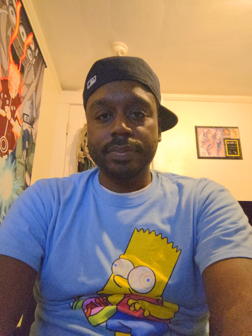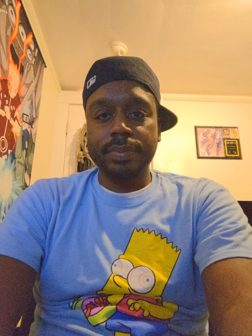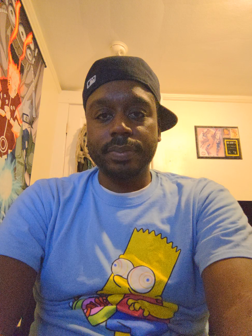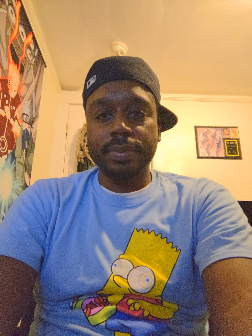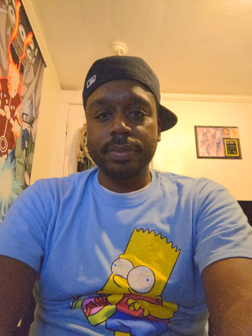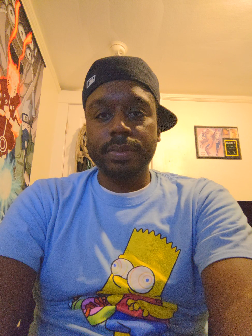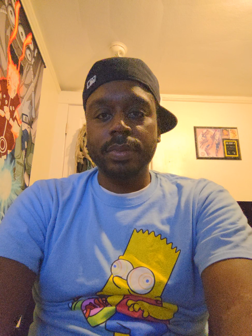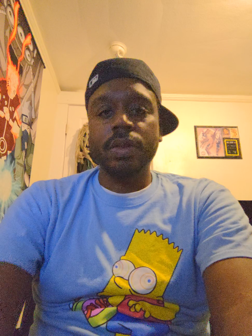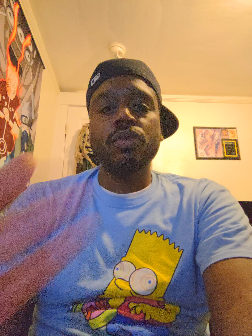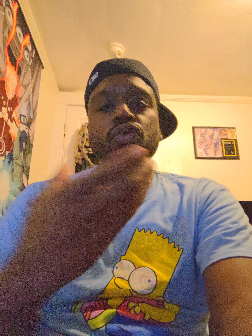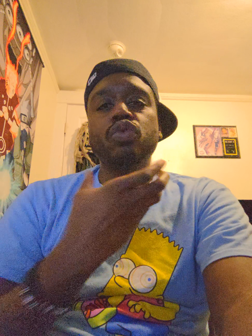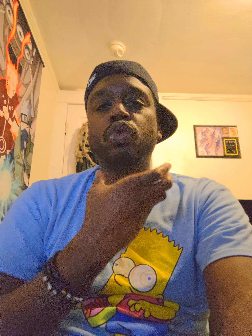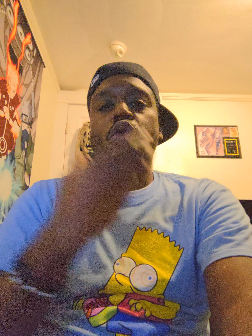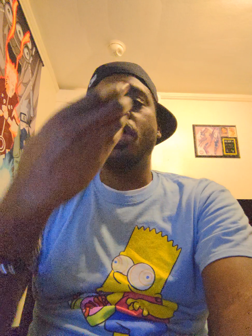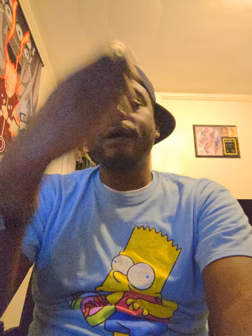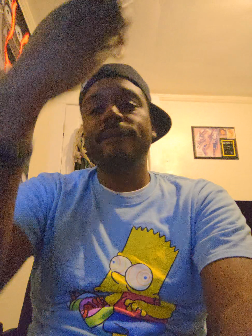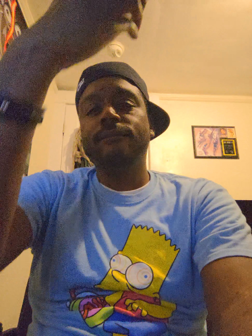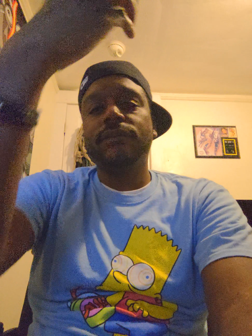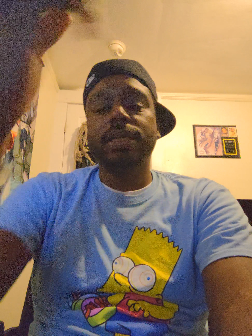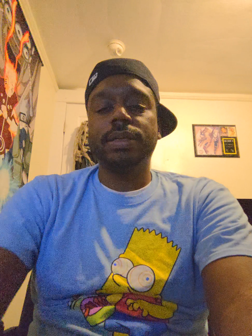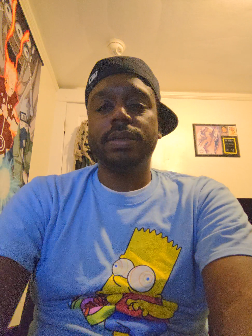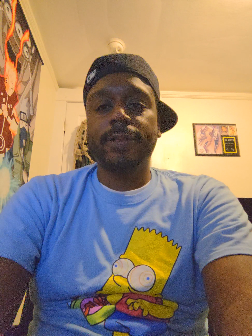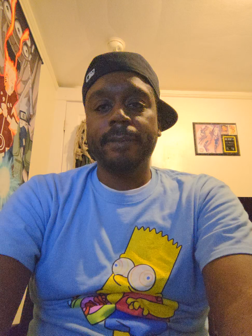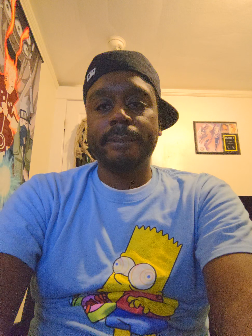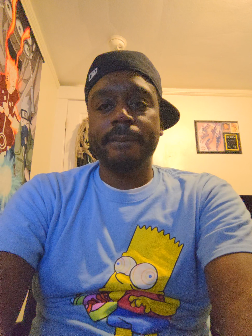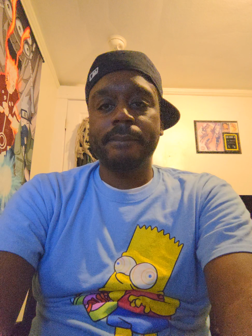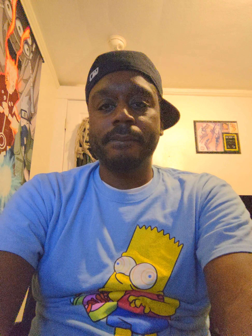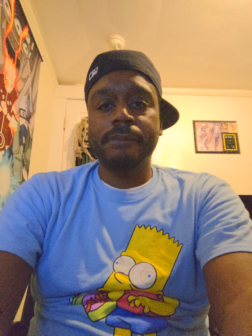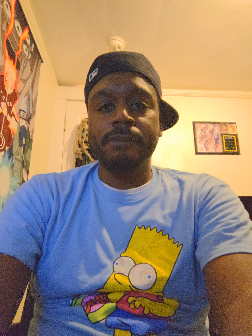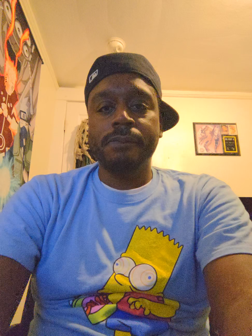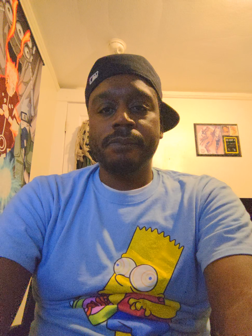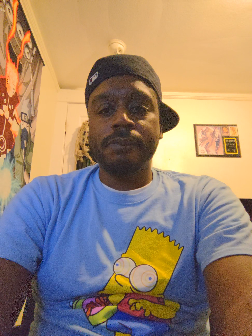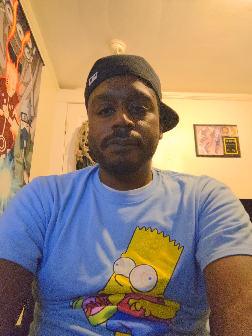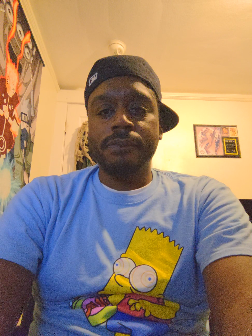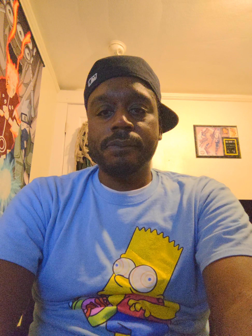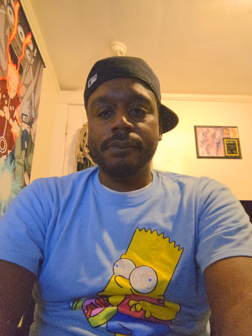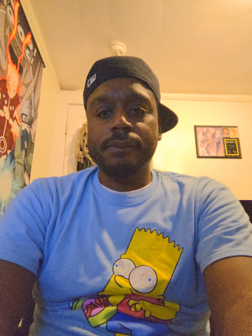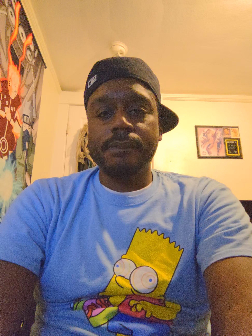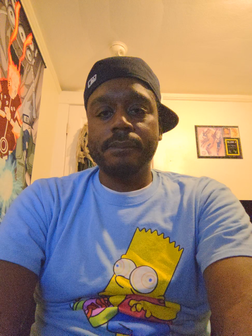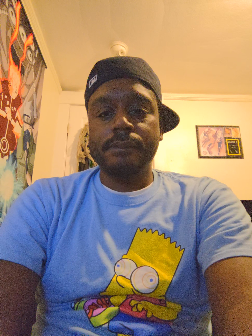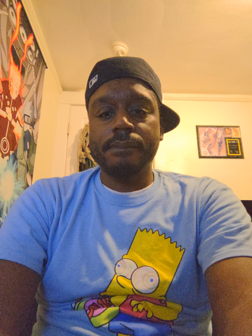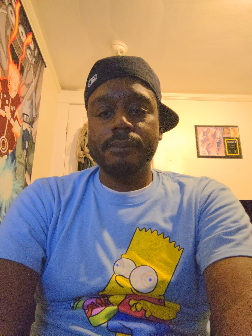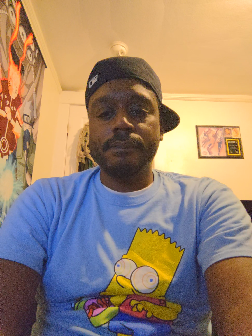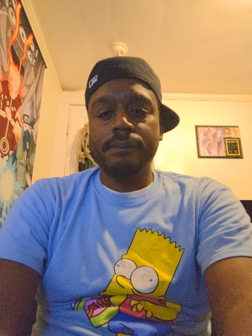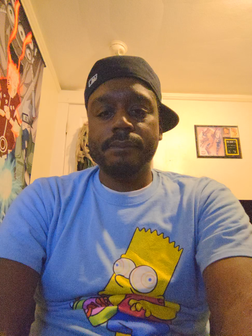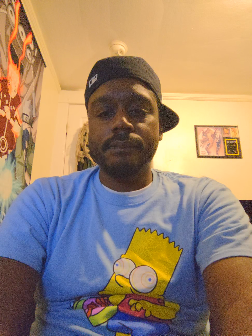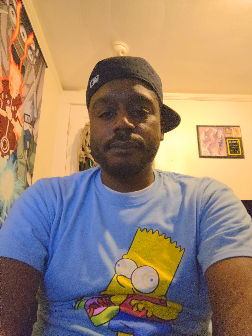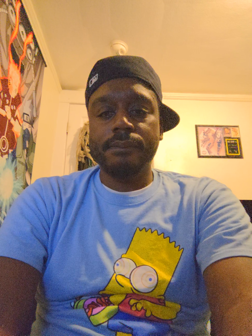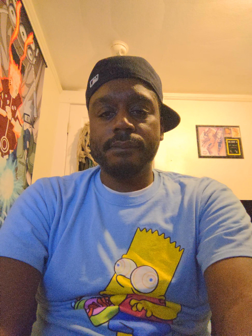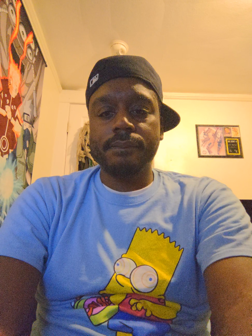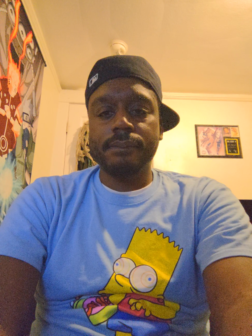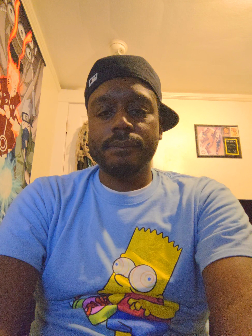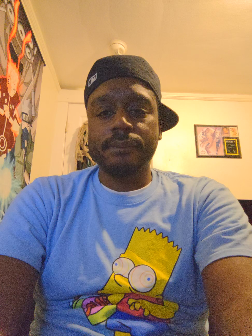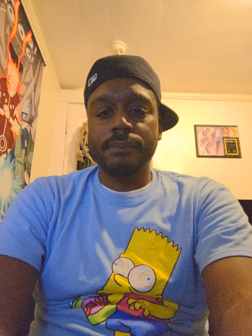giraffe